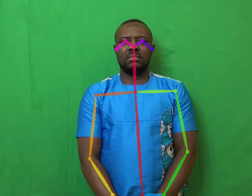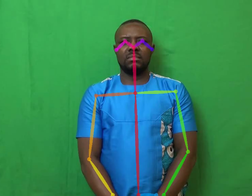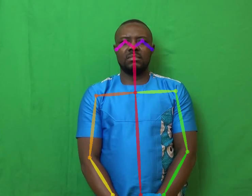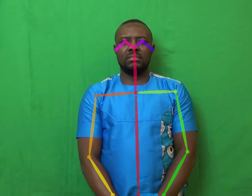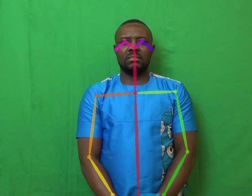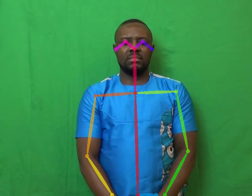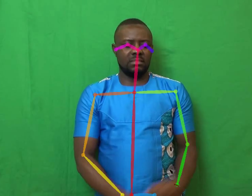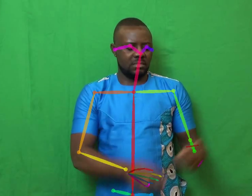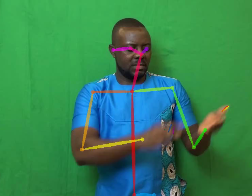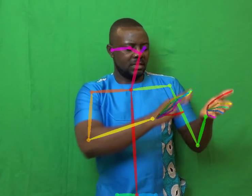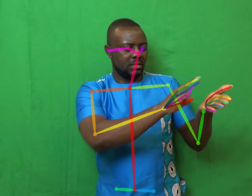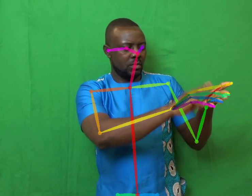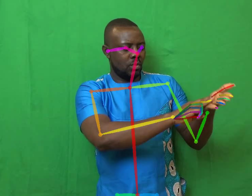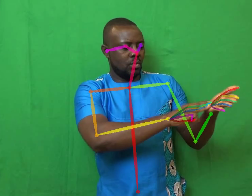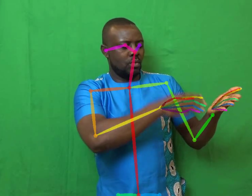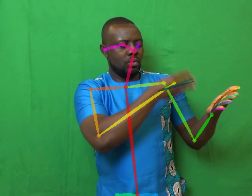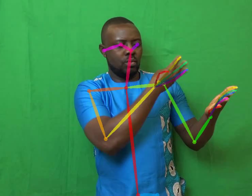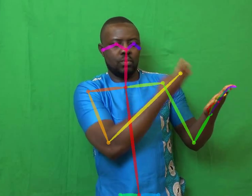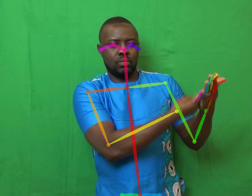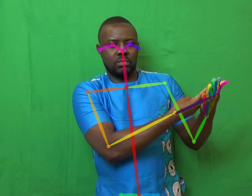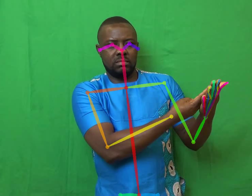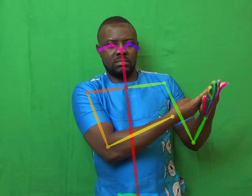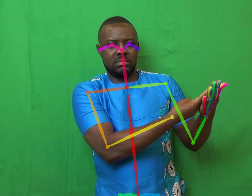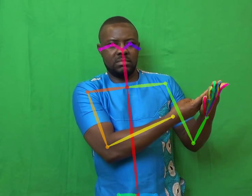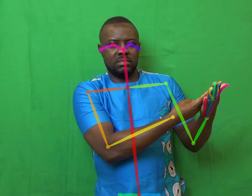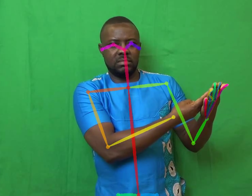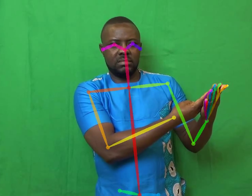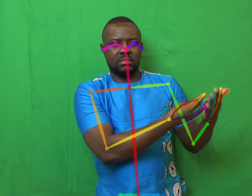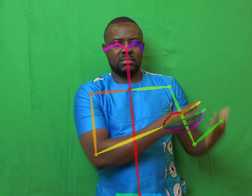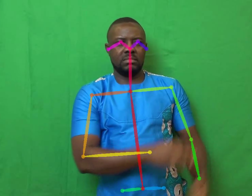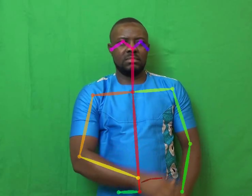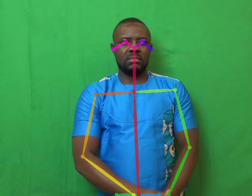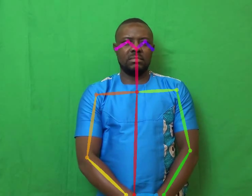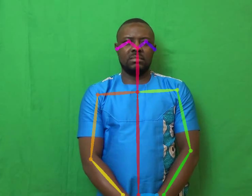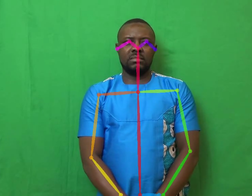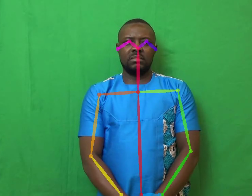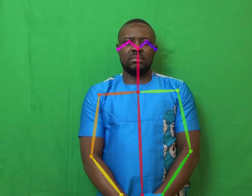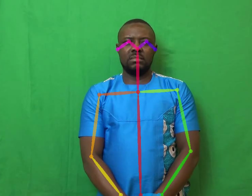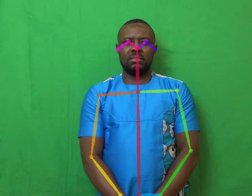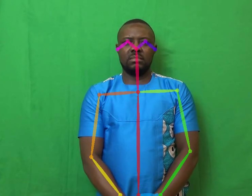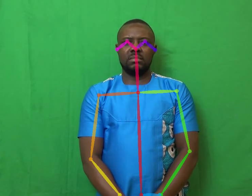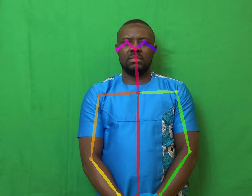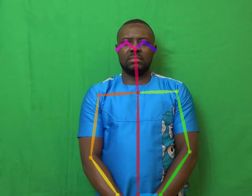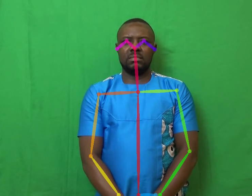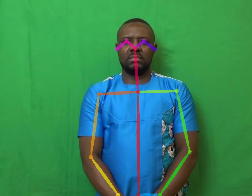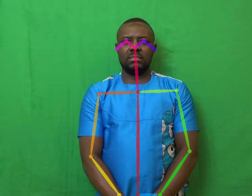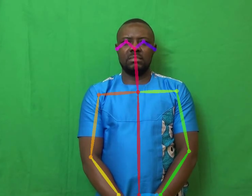witness